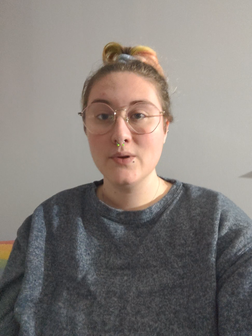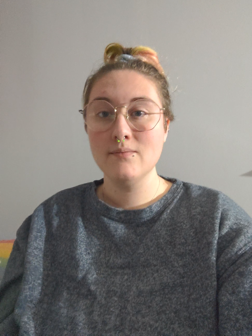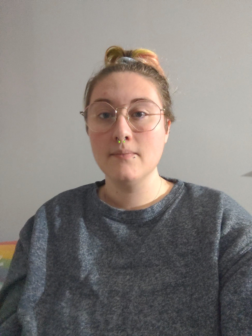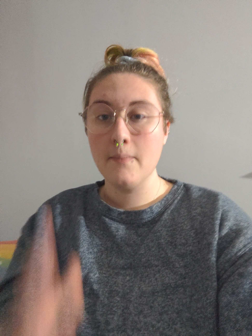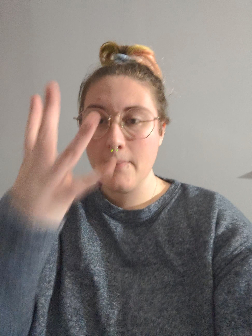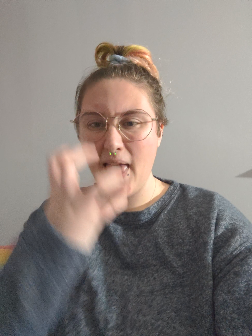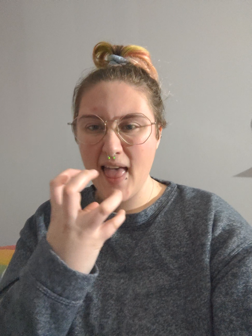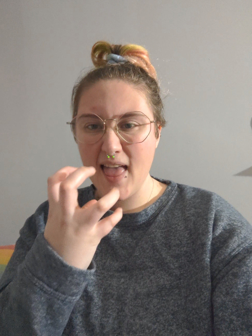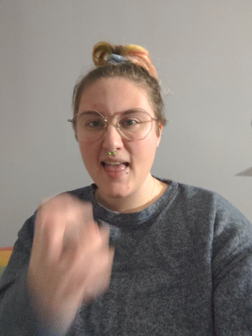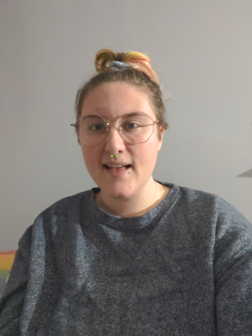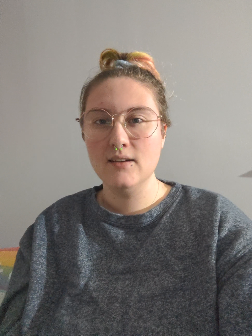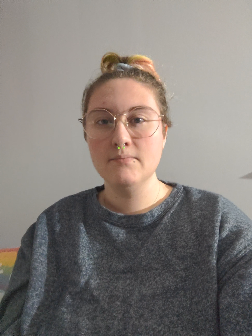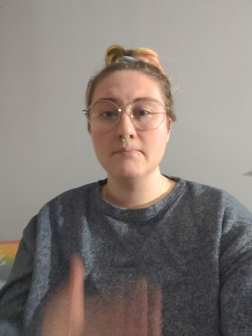mad